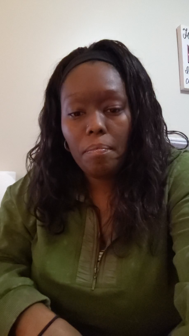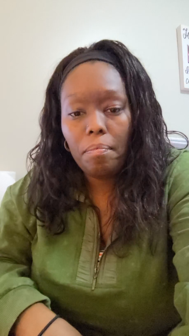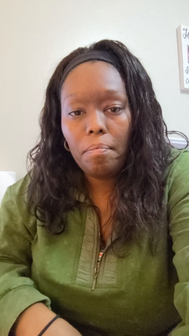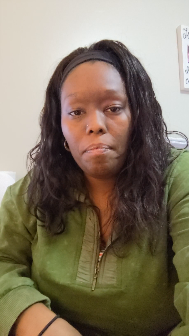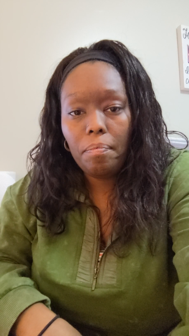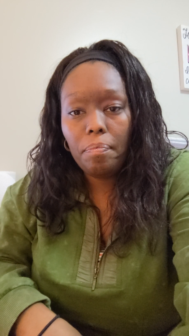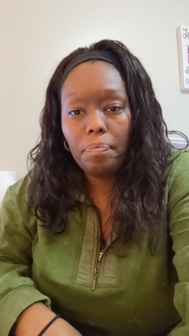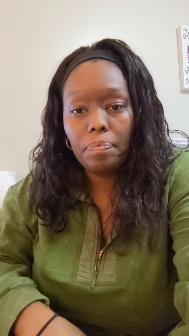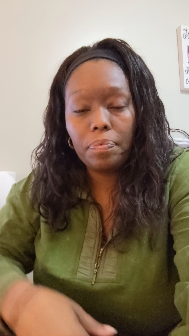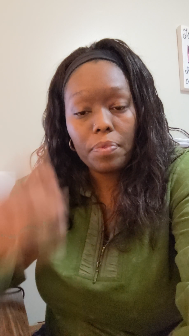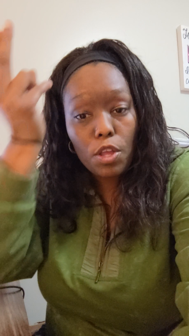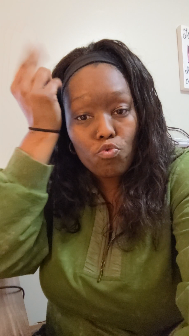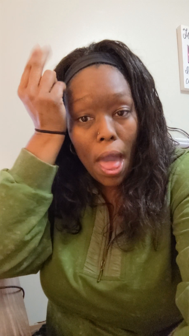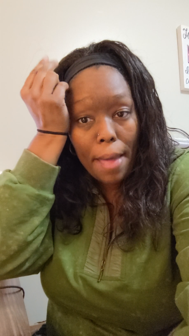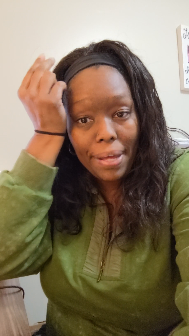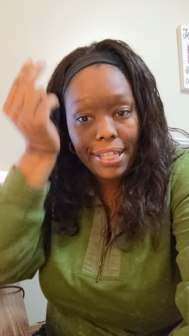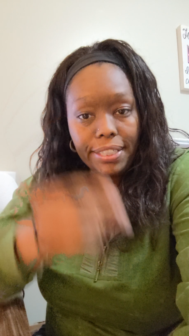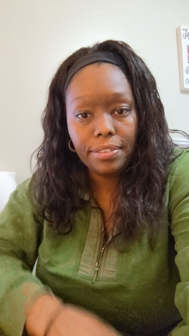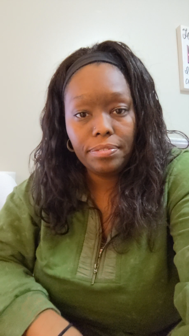rabbit